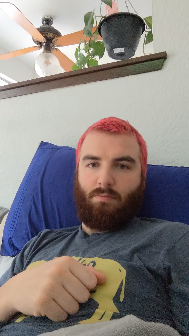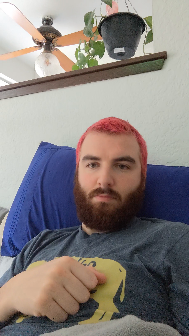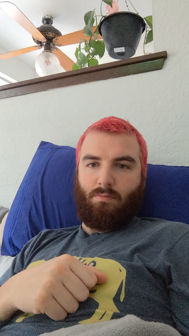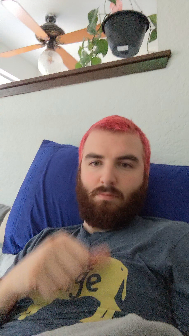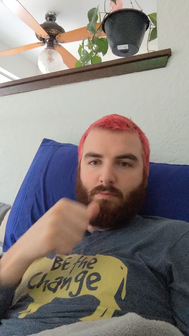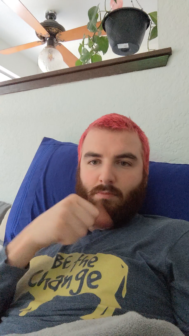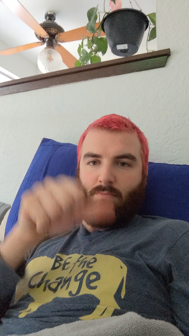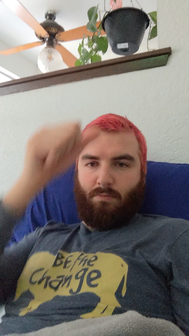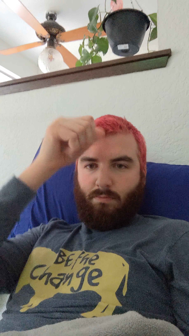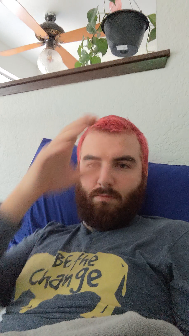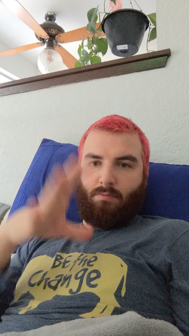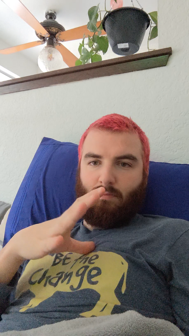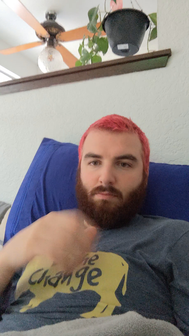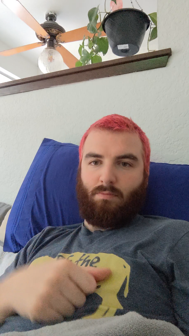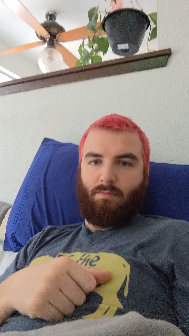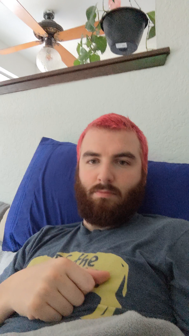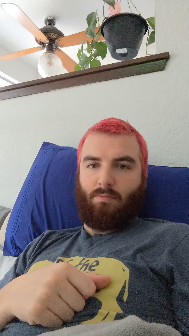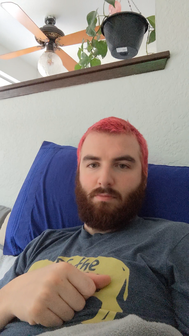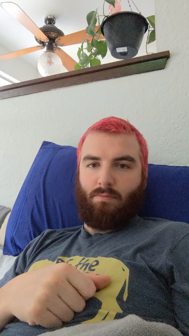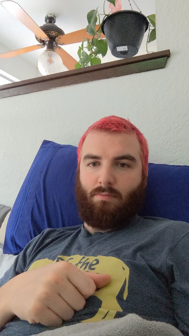mailman